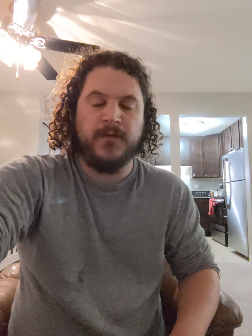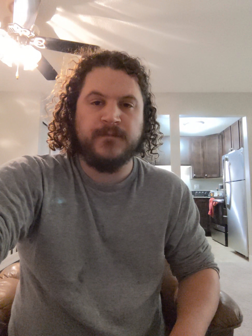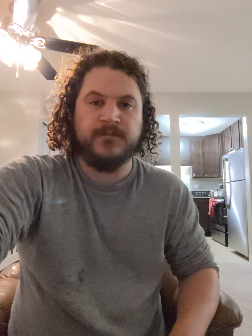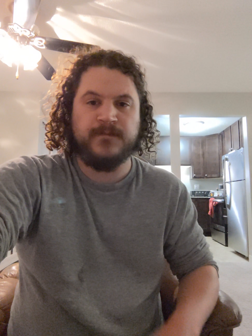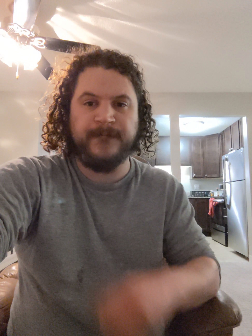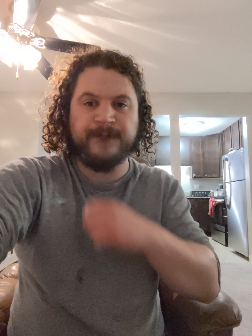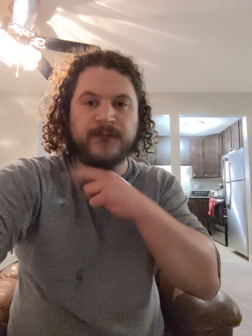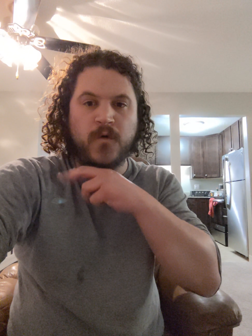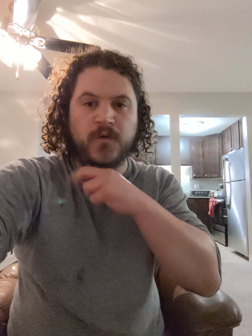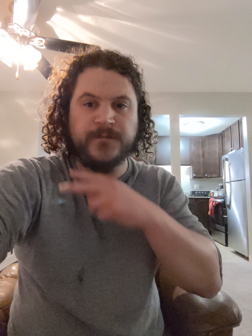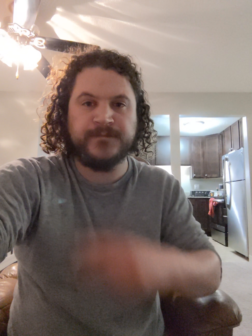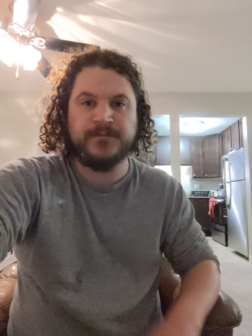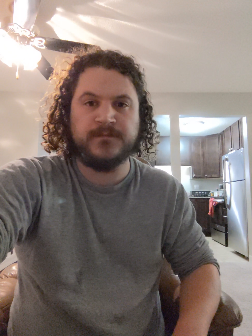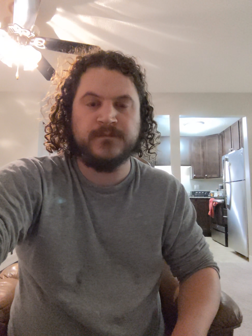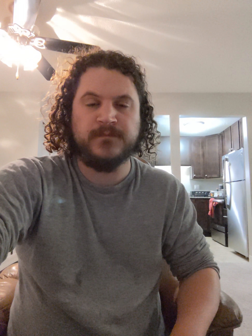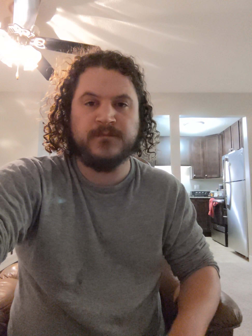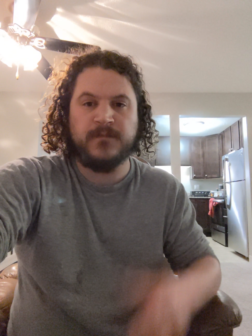frog